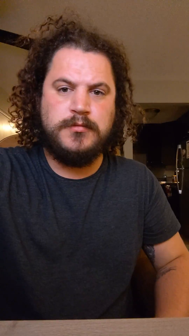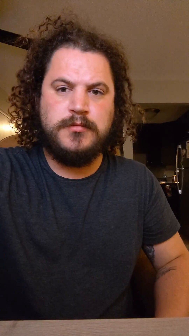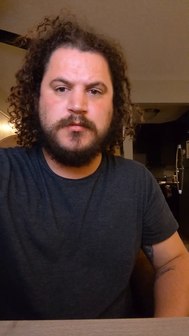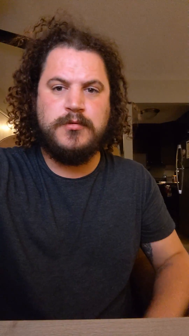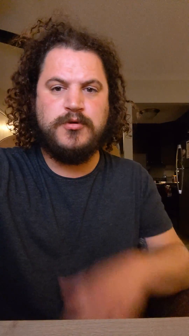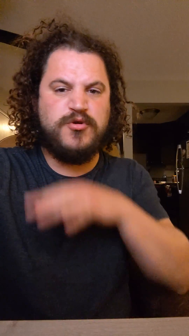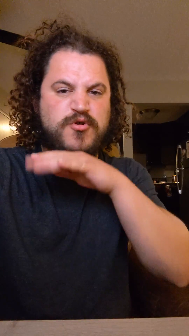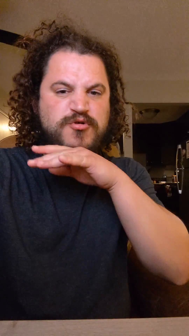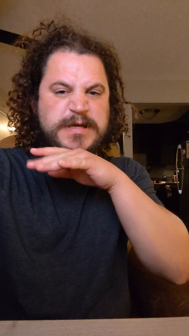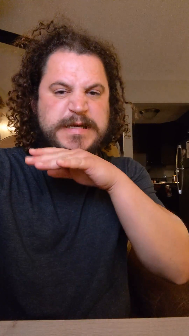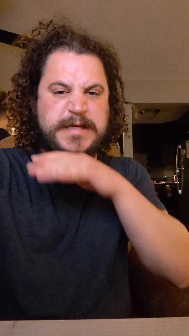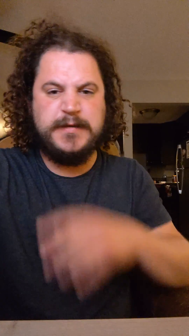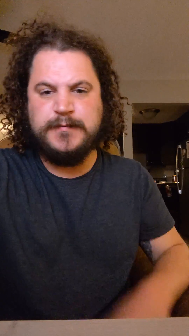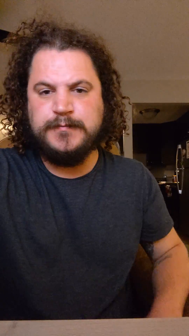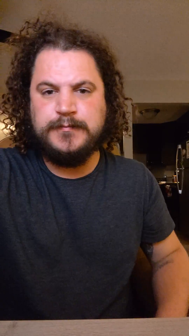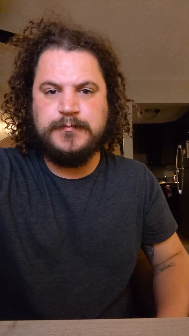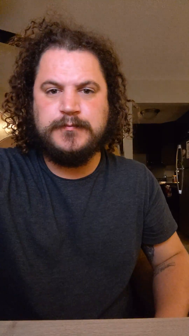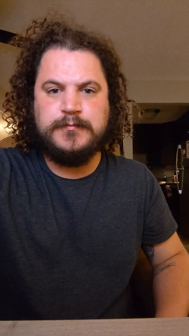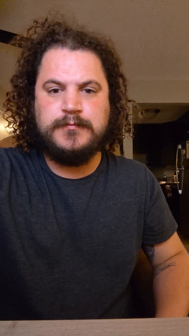naughty